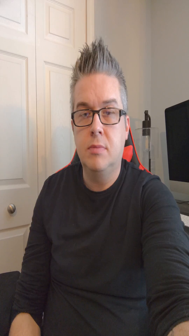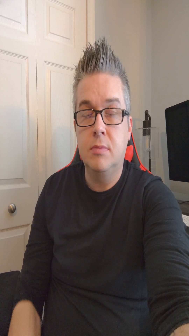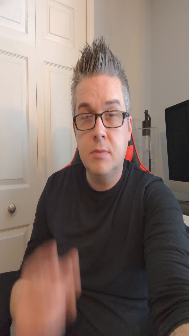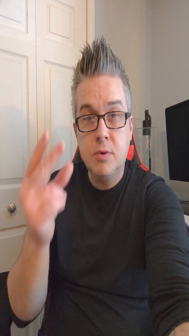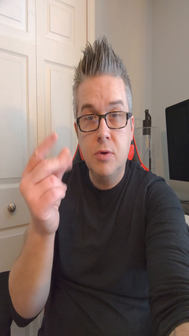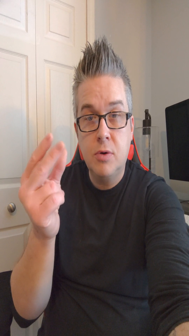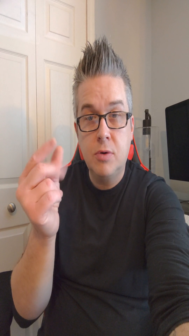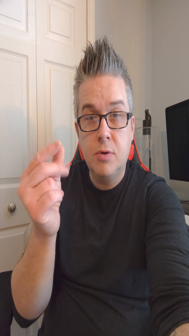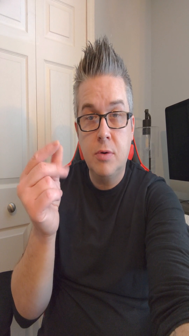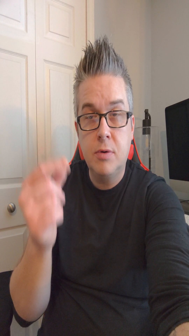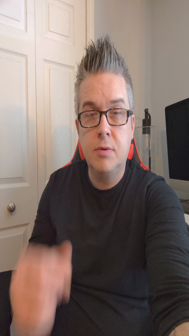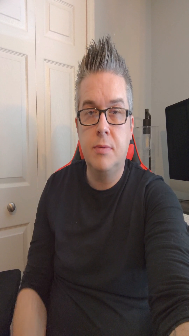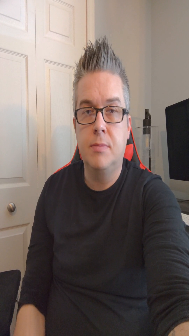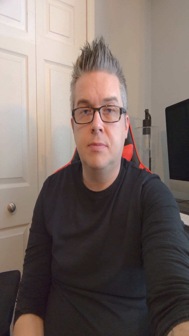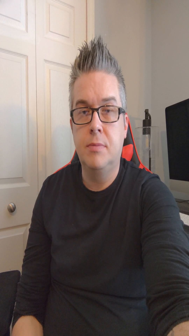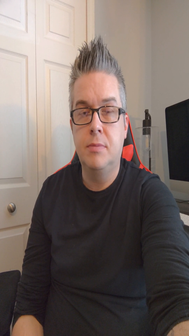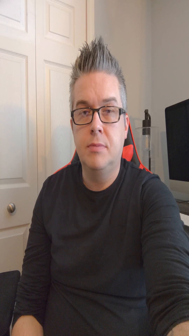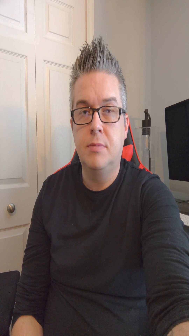dog